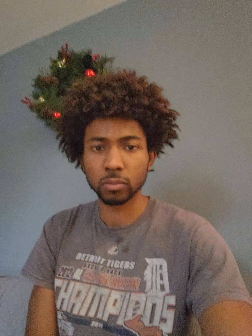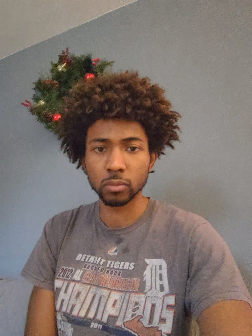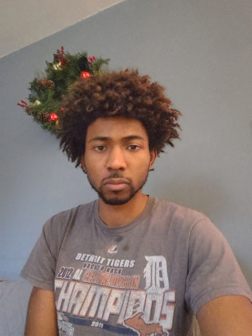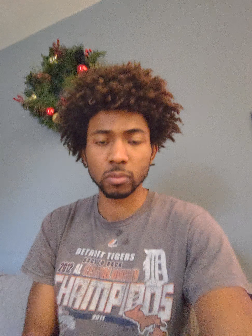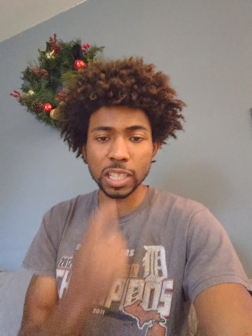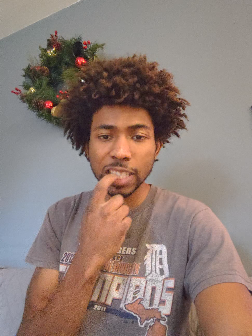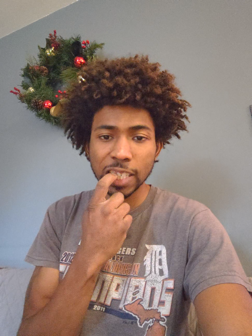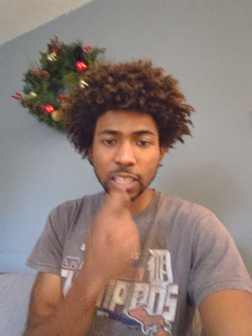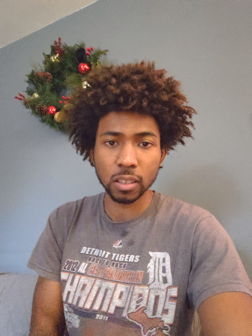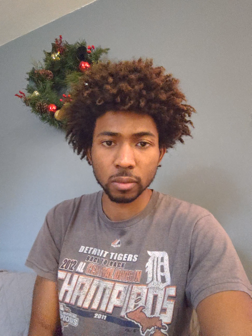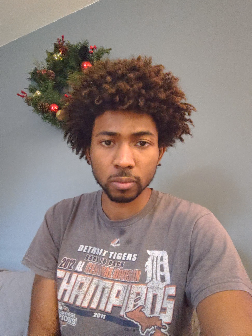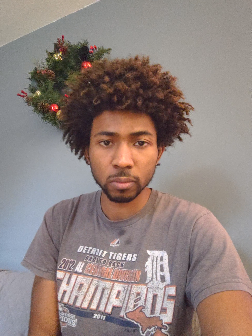tooth